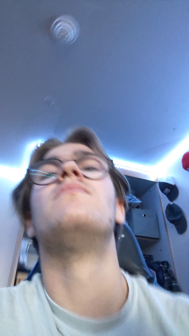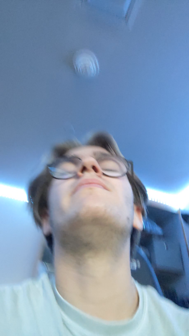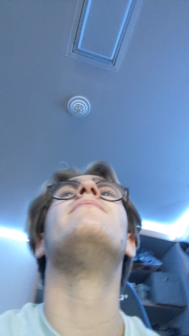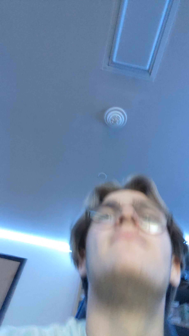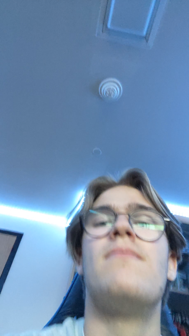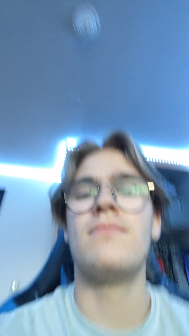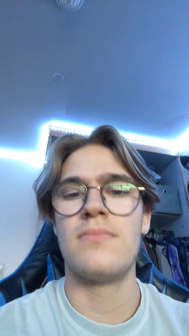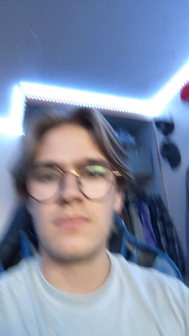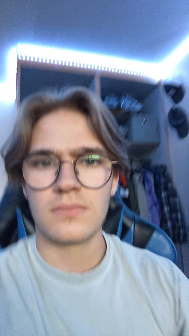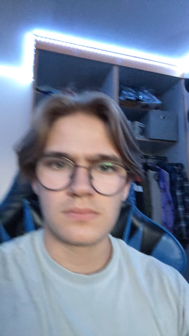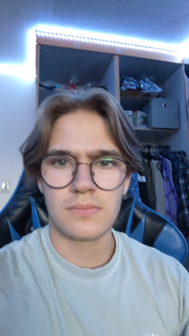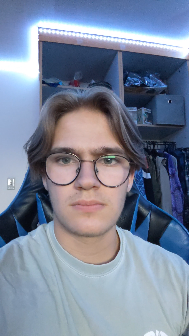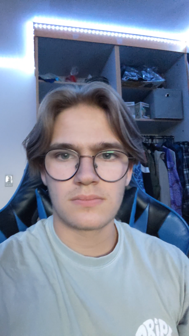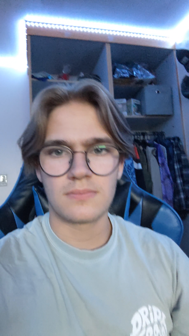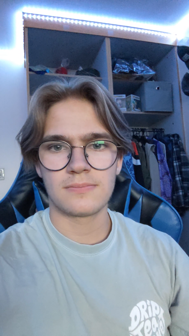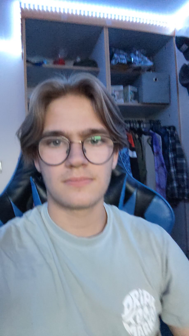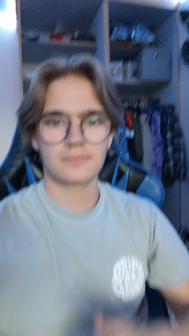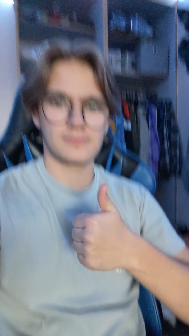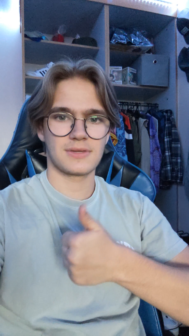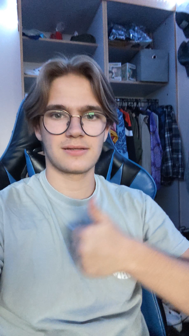basement